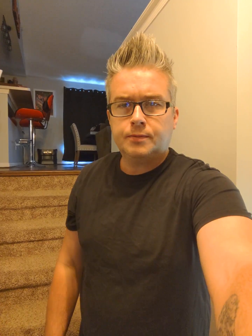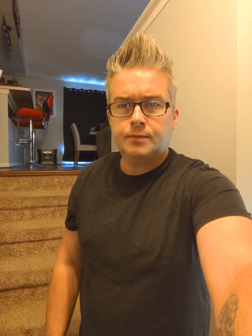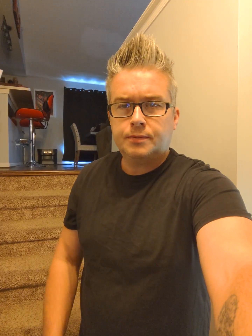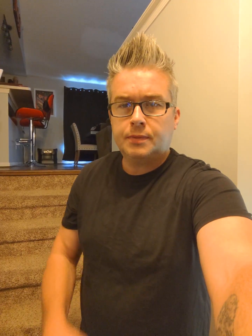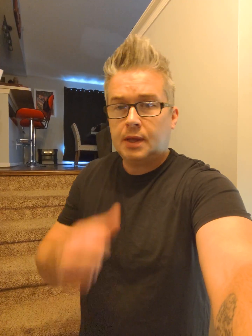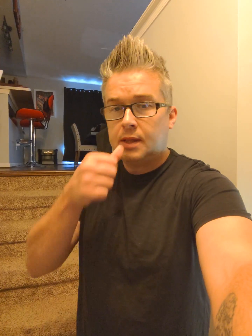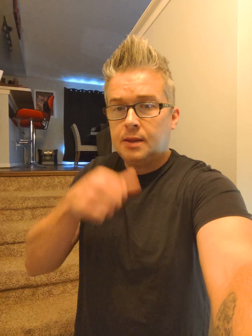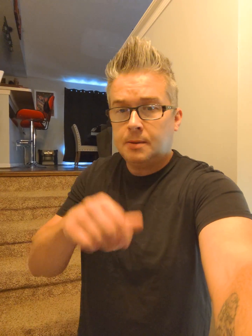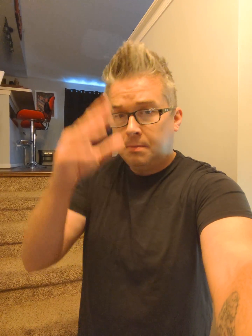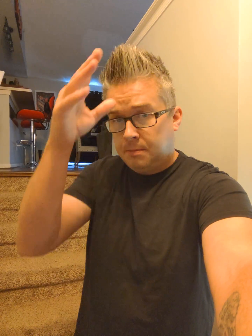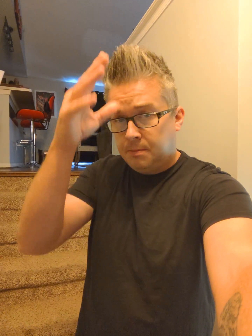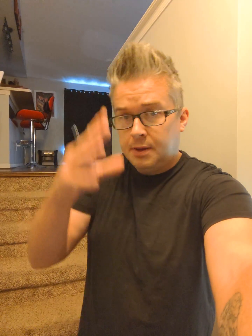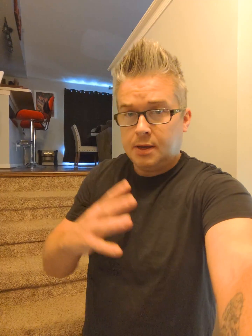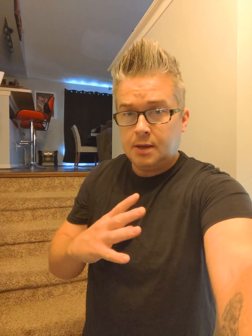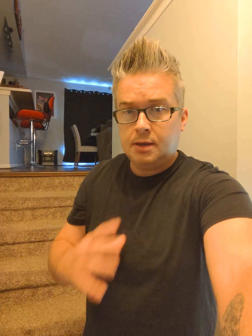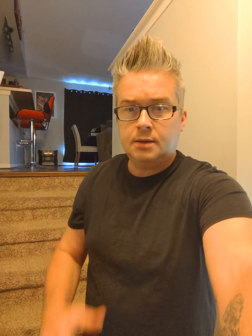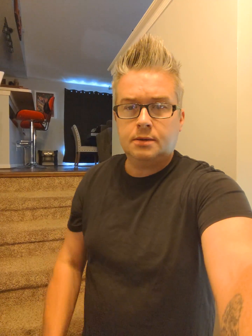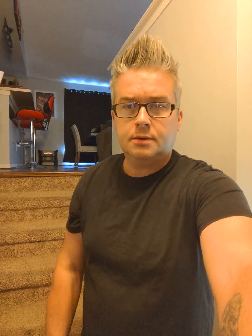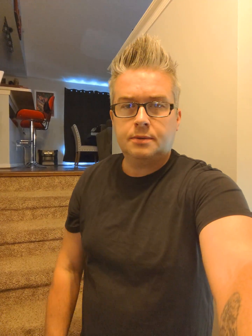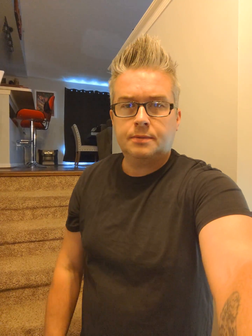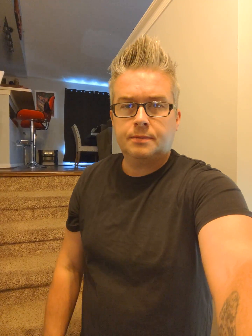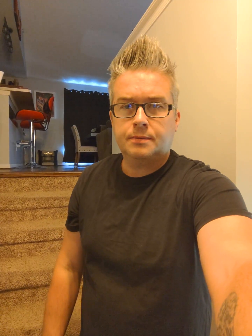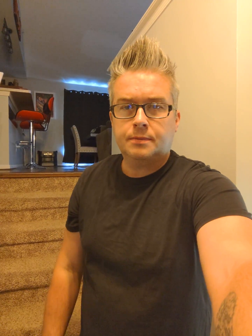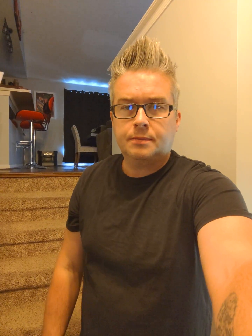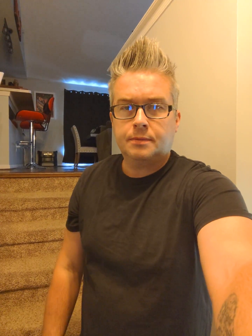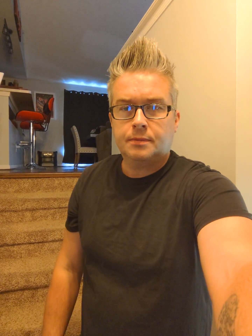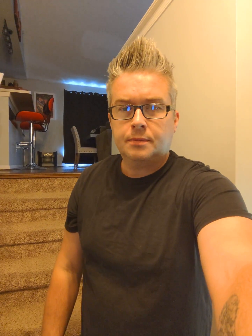mailman